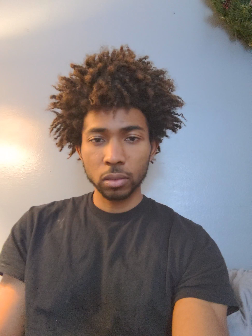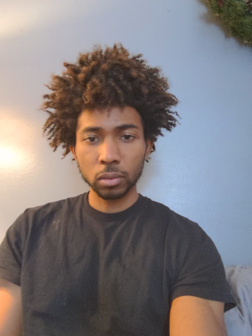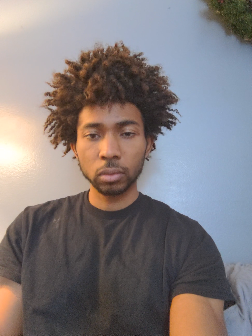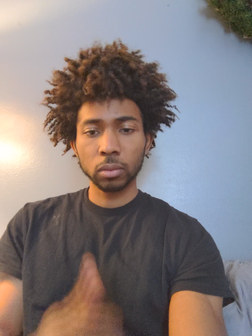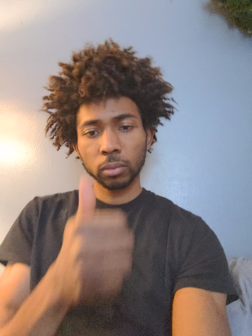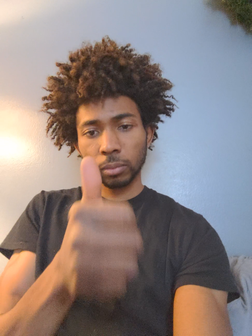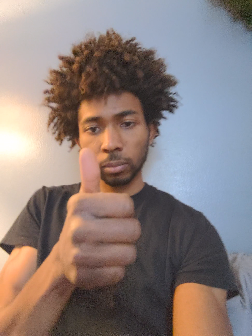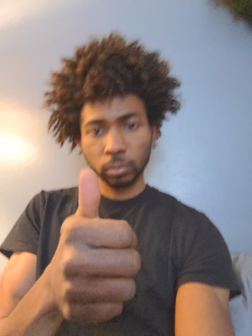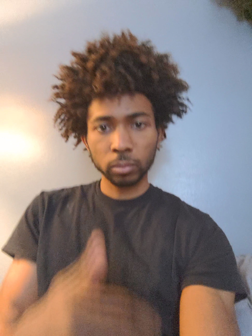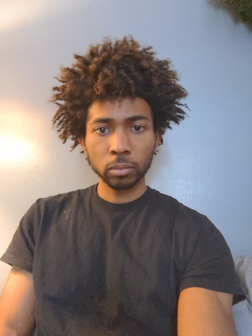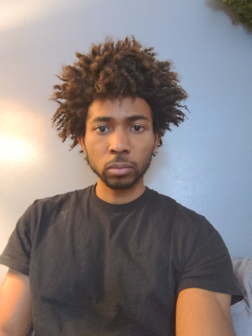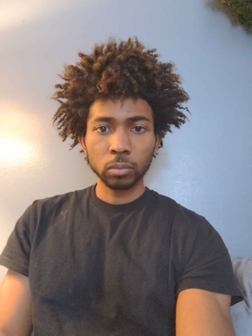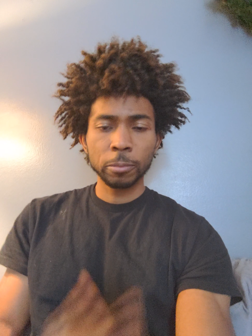yourself